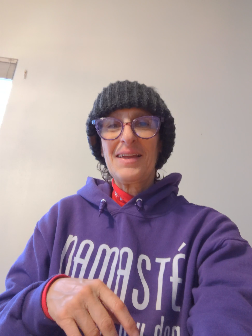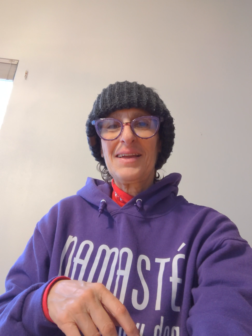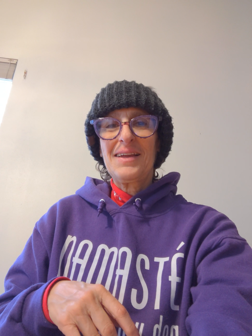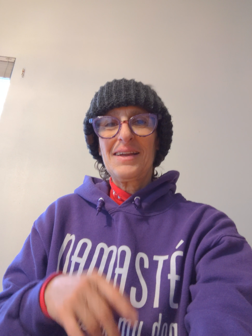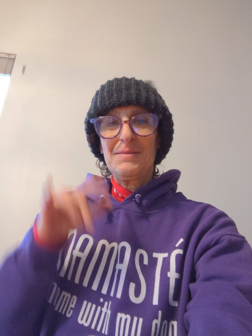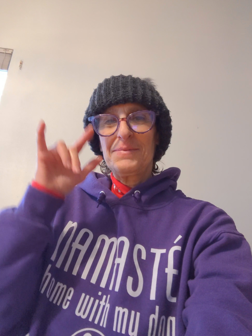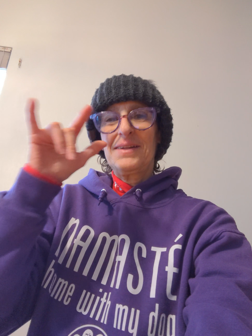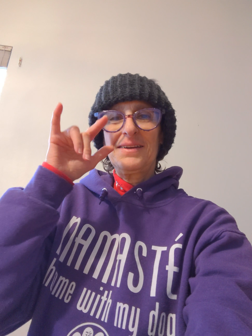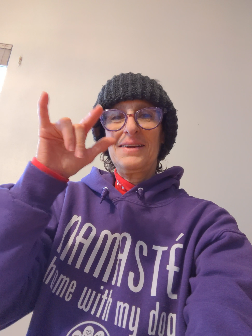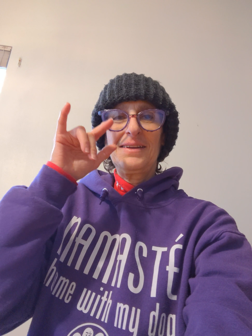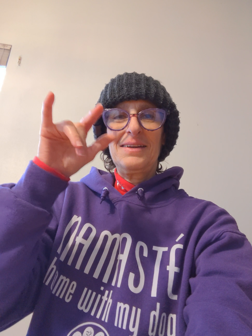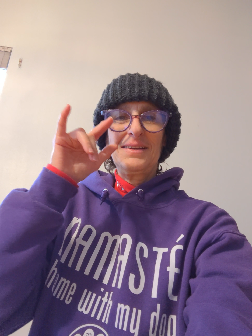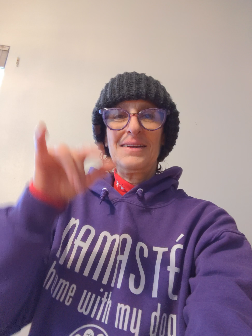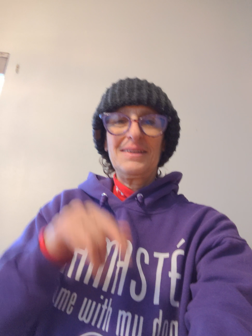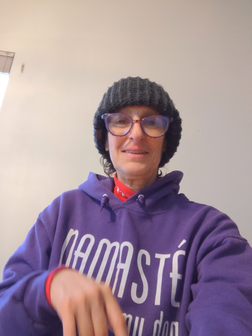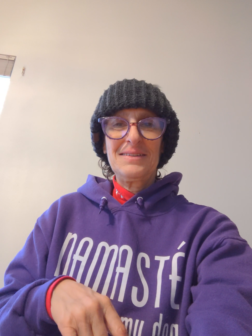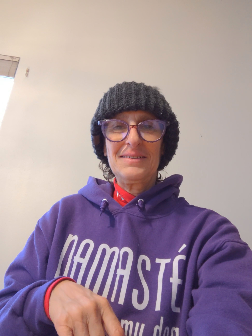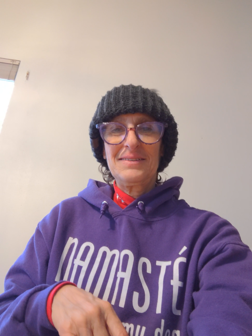airplane